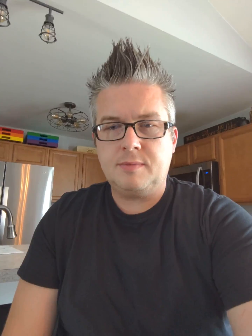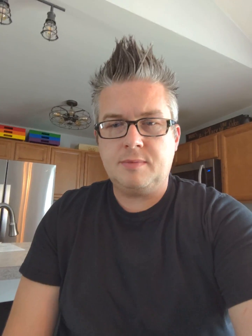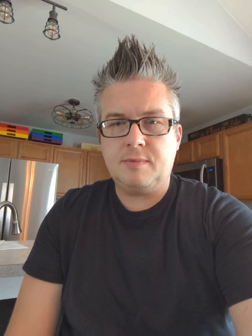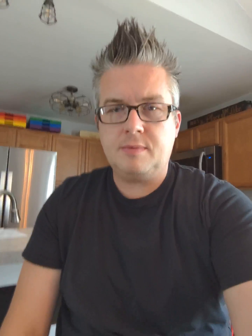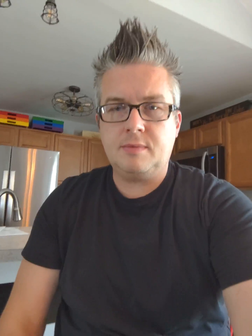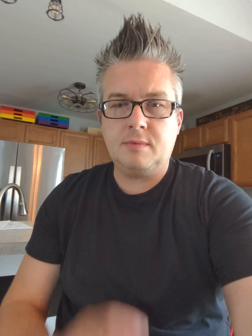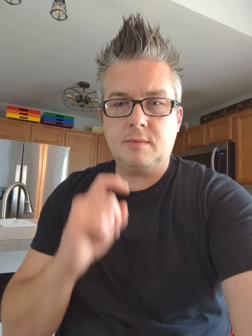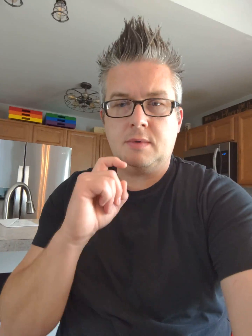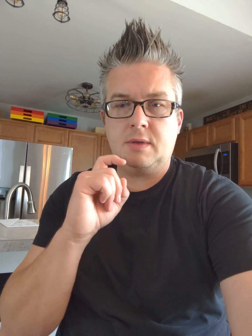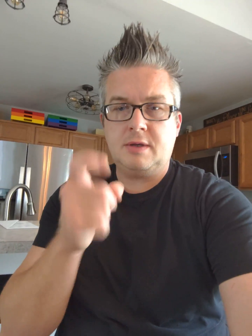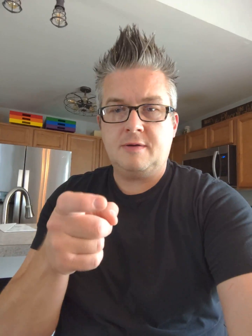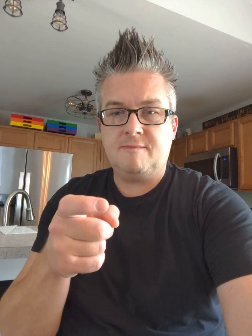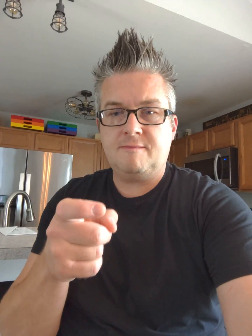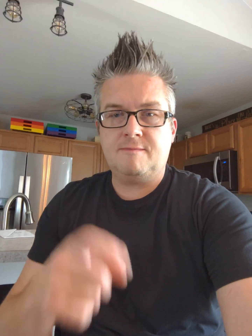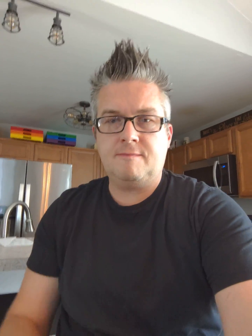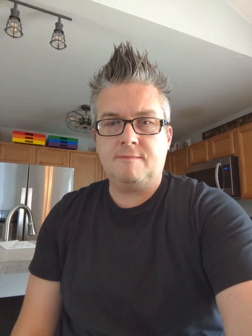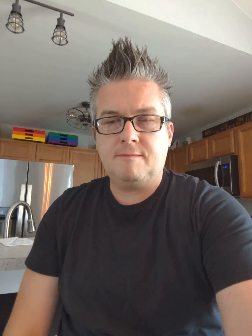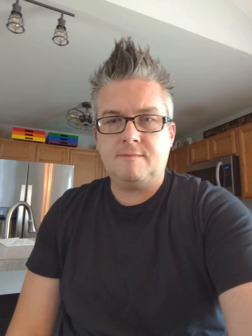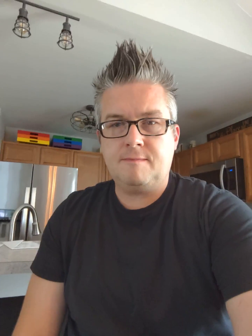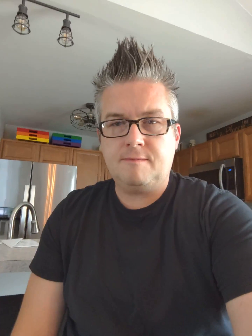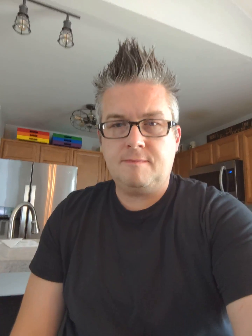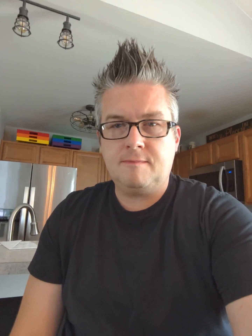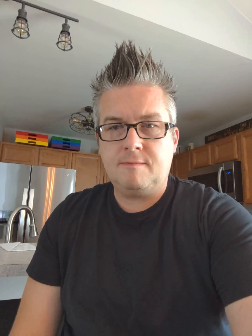present